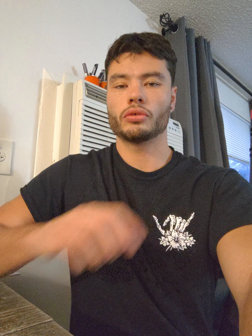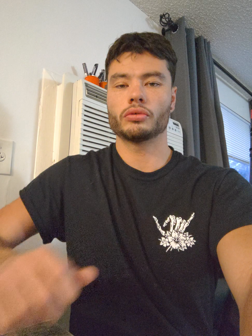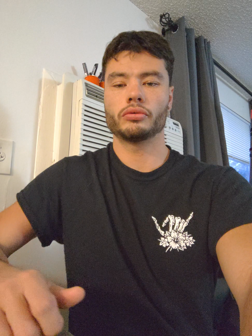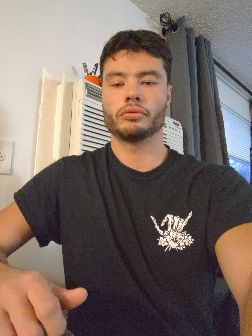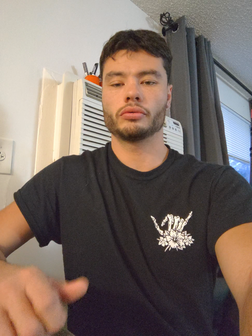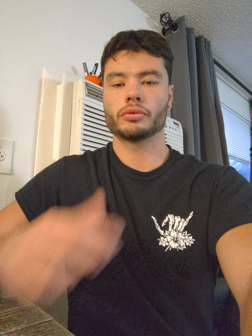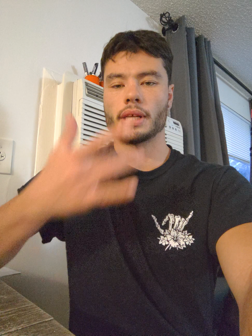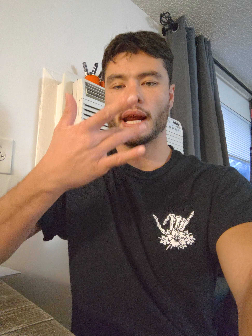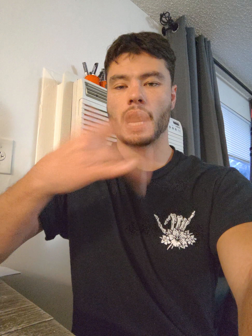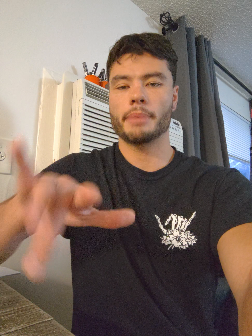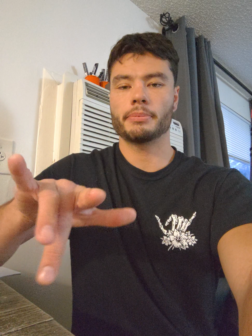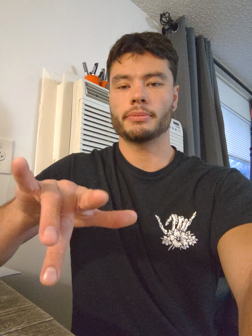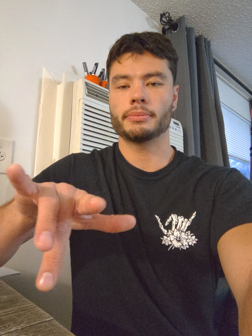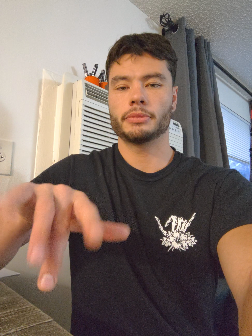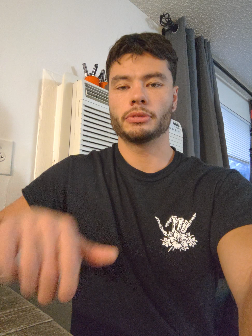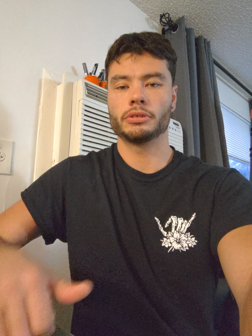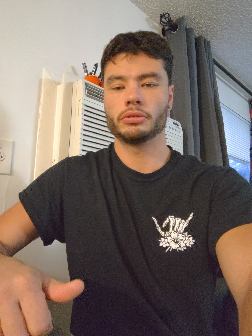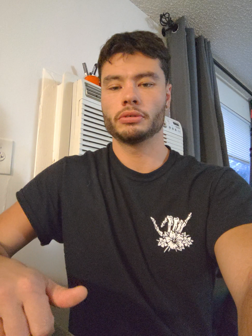empty